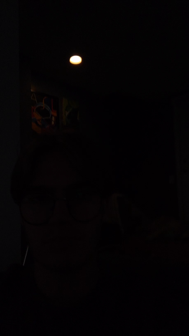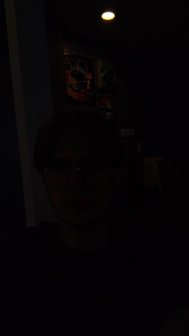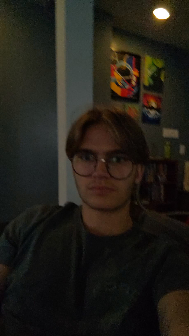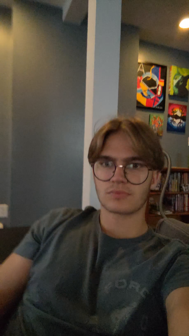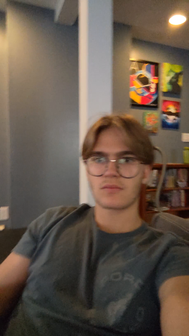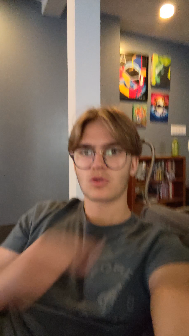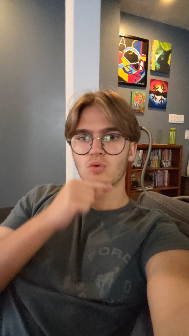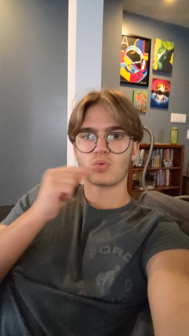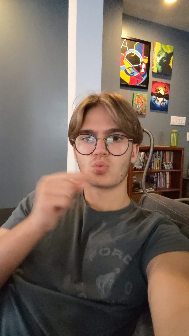glue